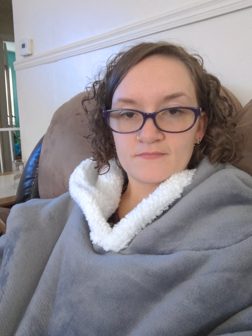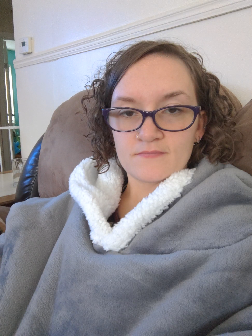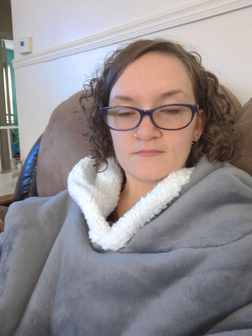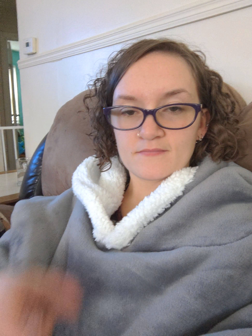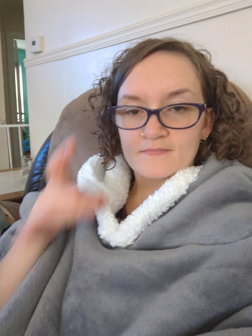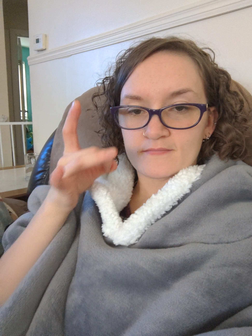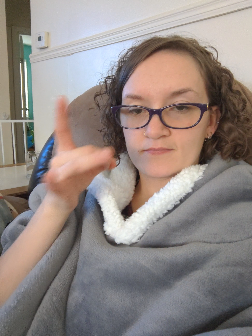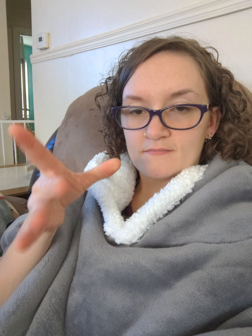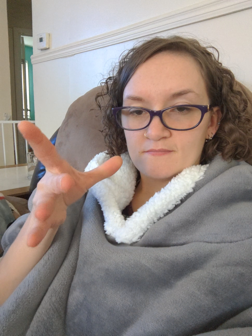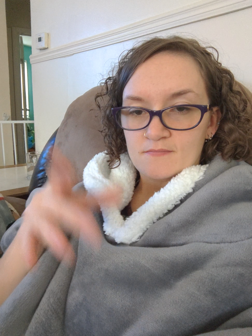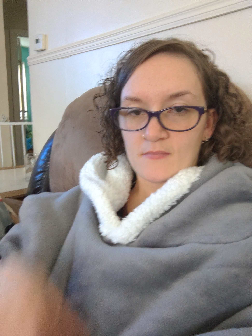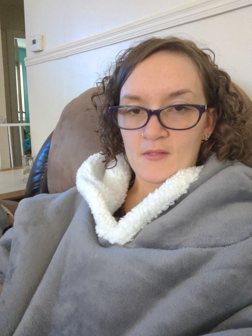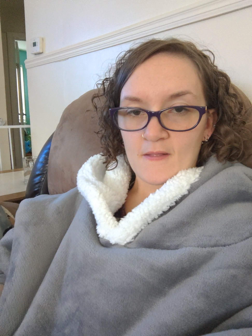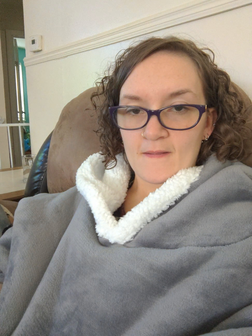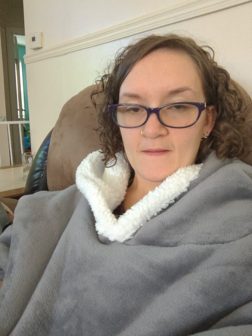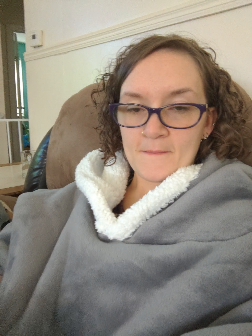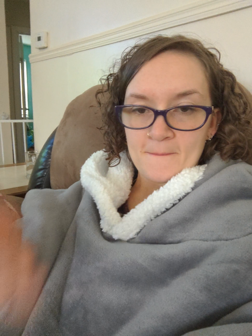hate